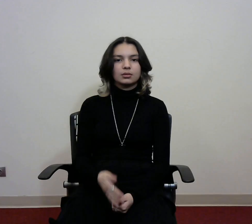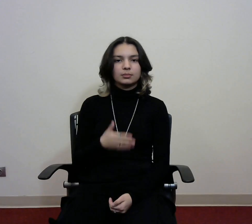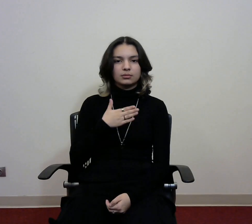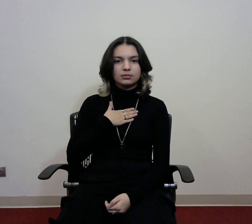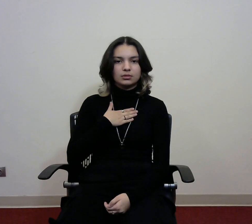mənim